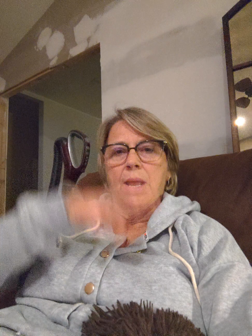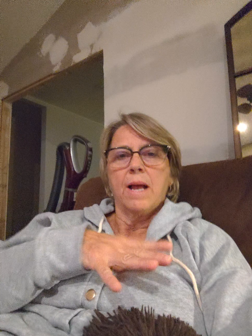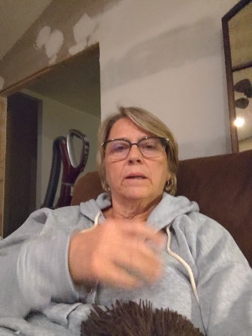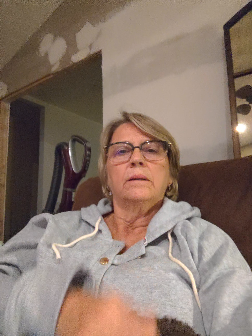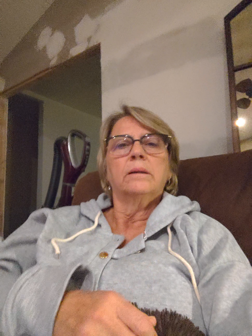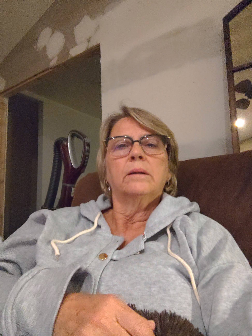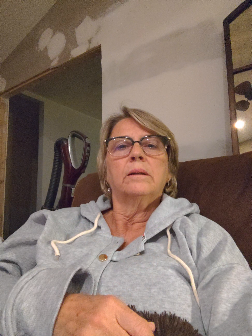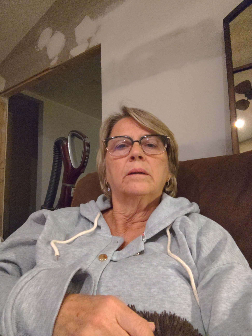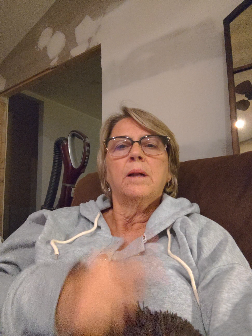man